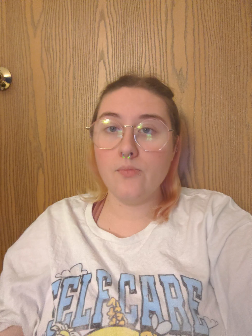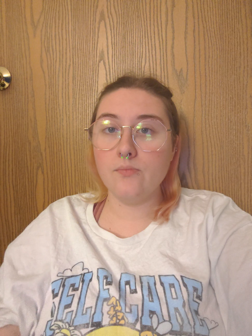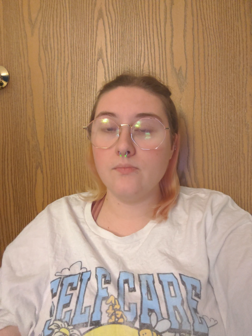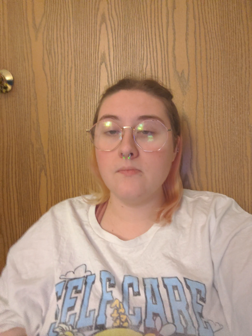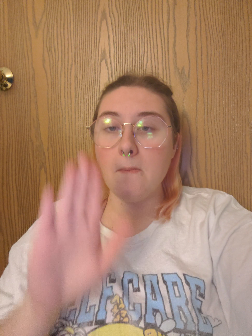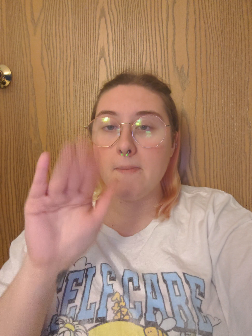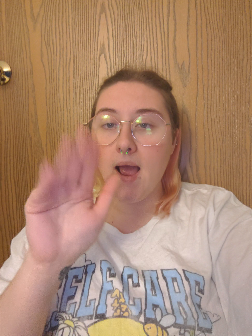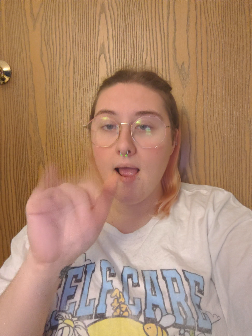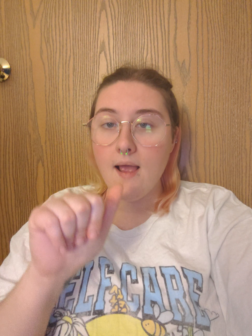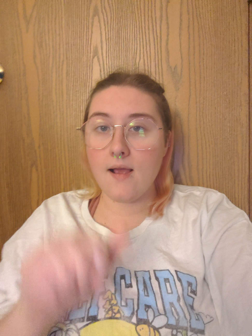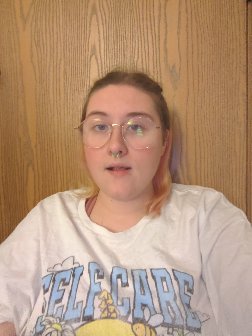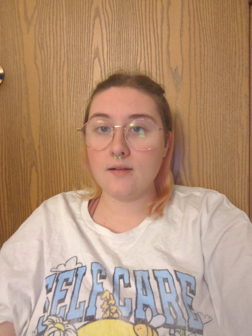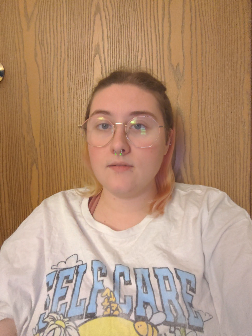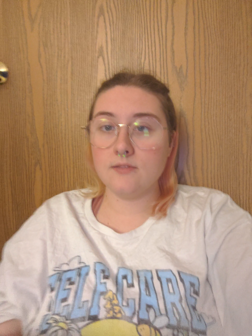bye